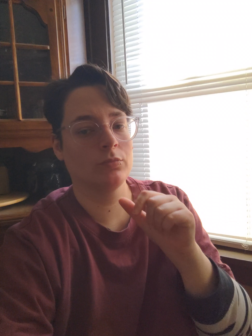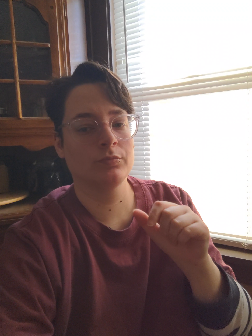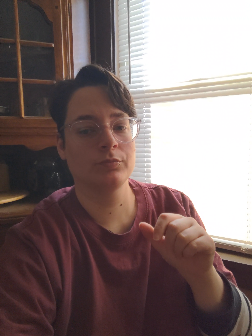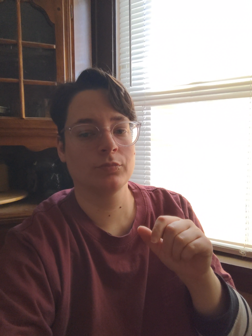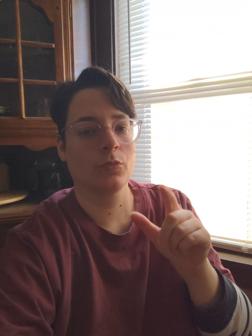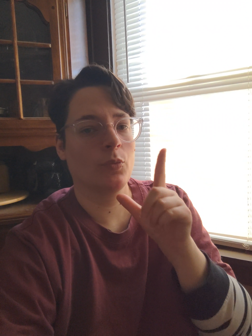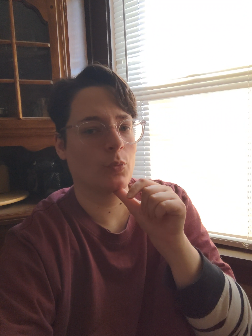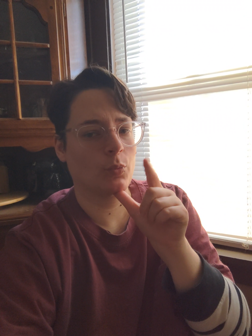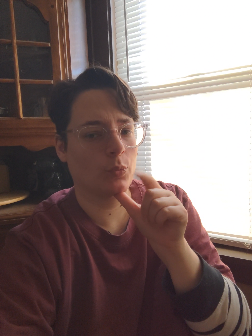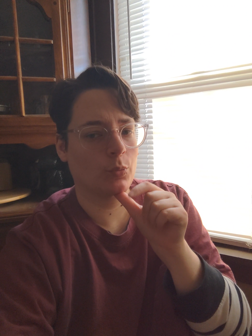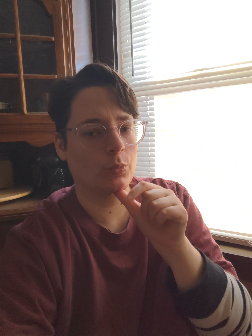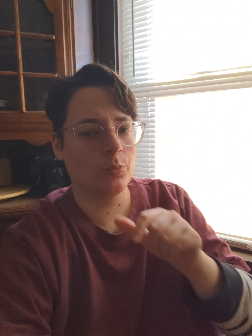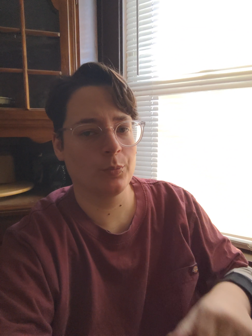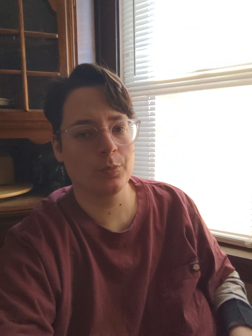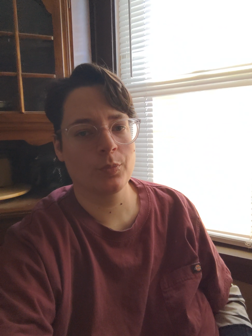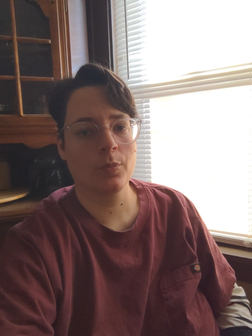who